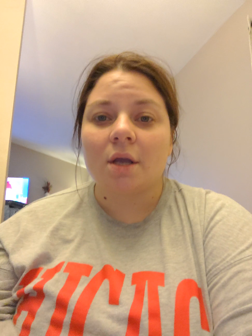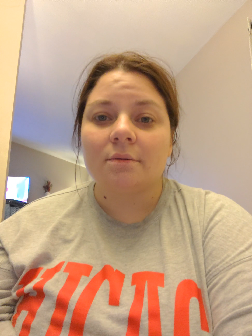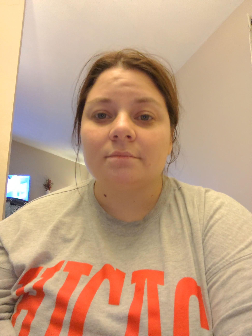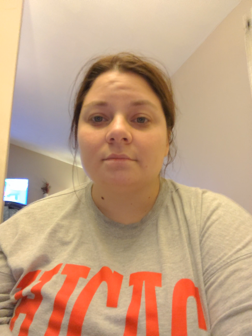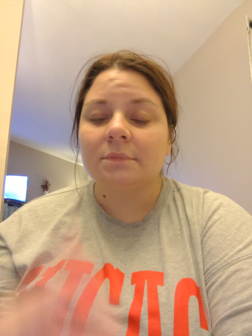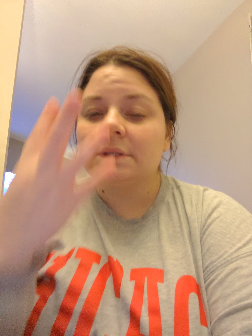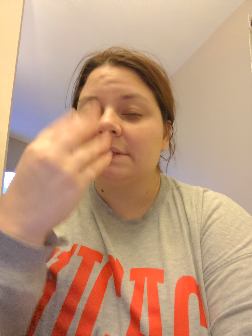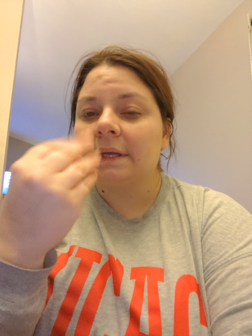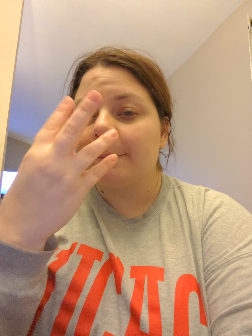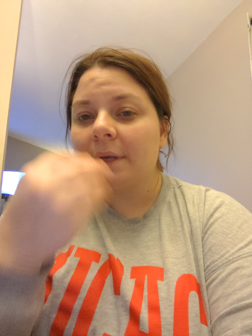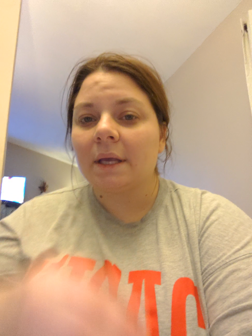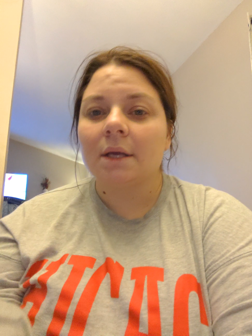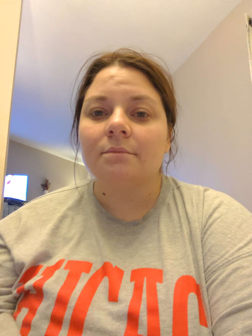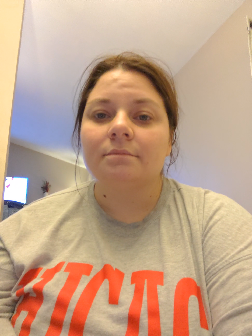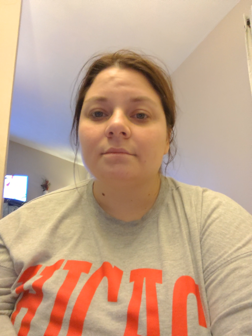sleepy